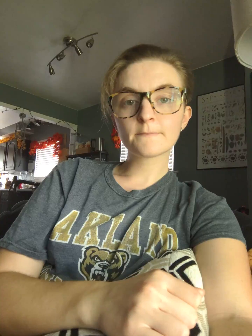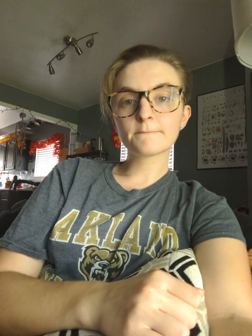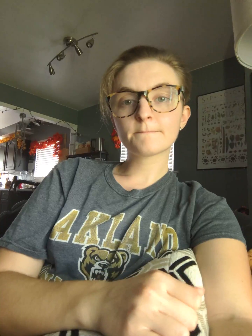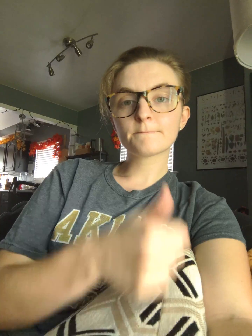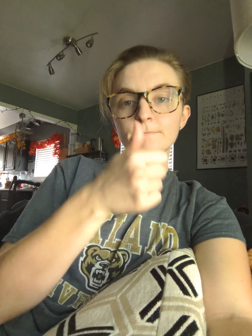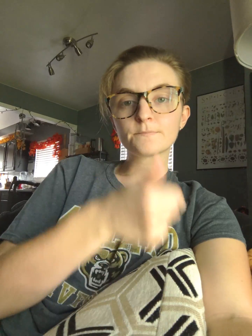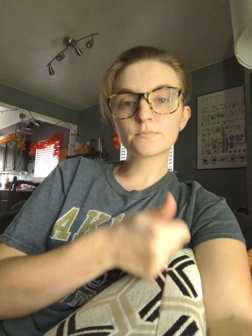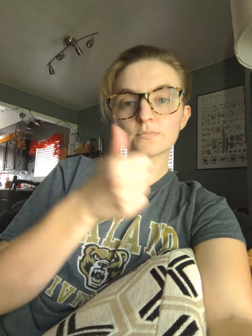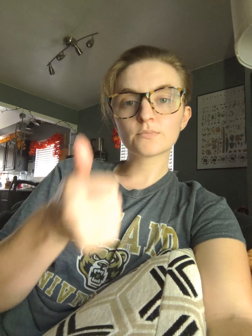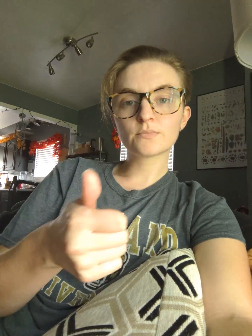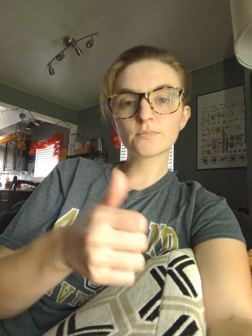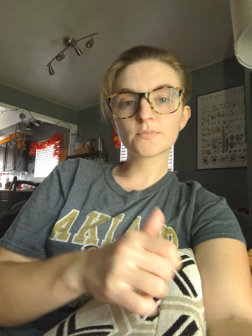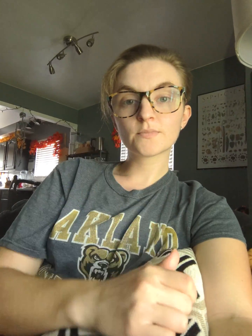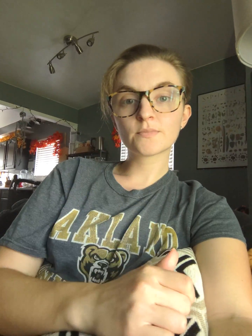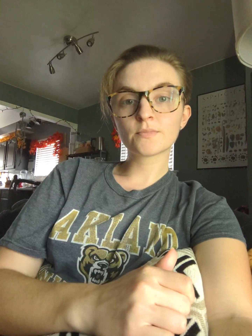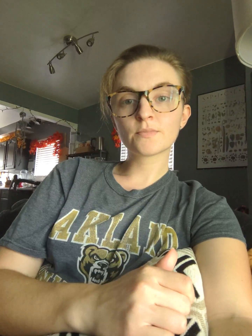each